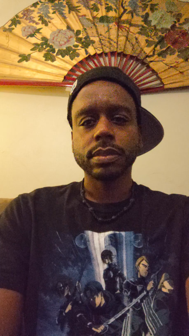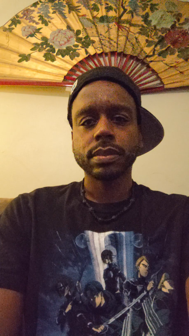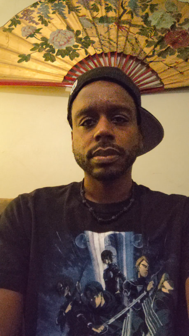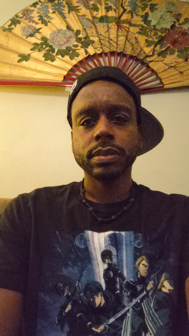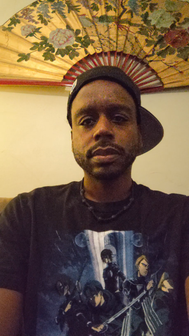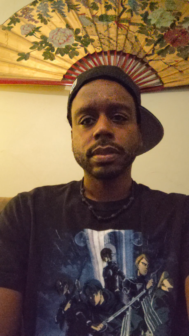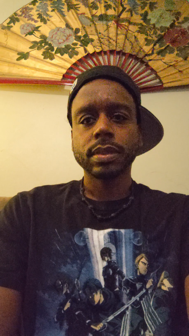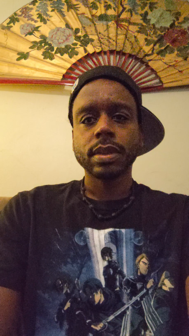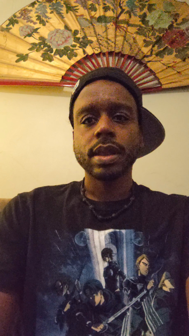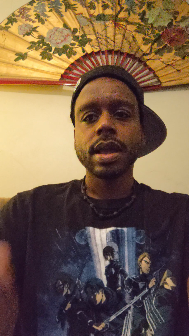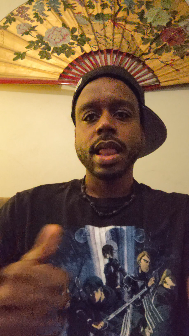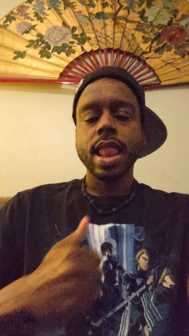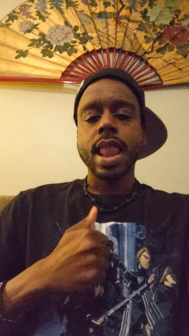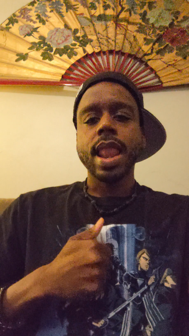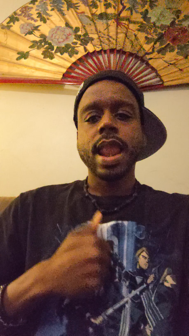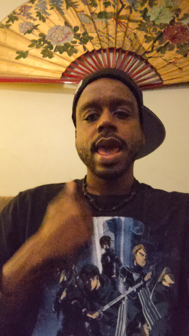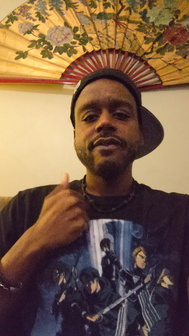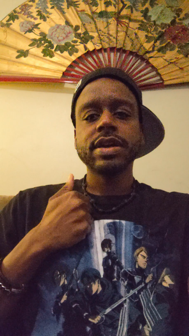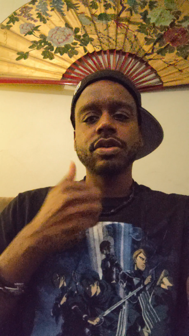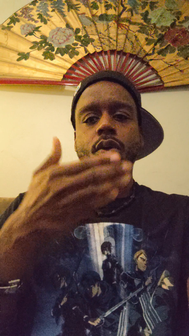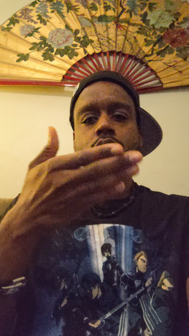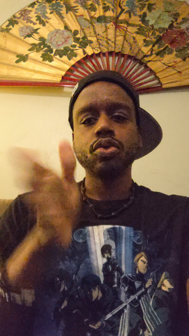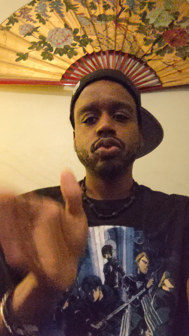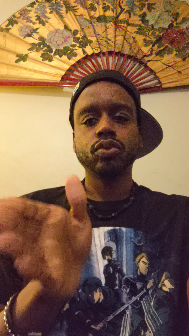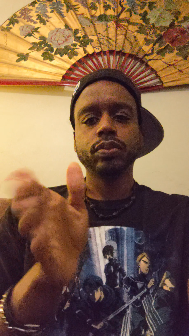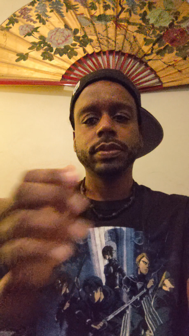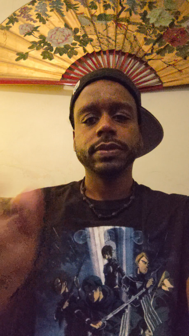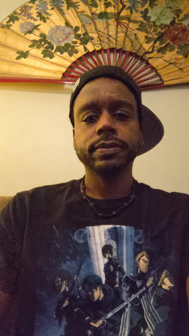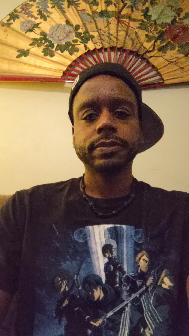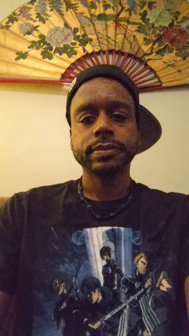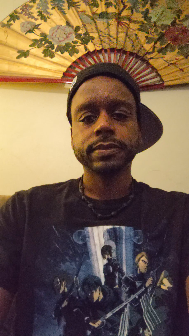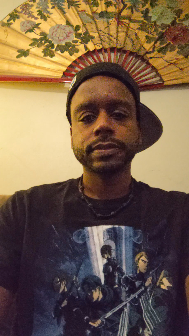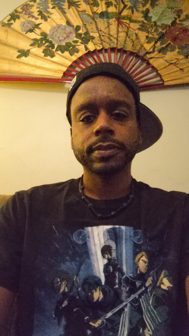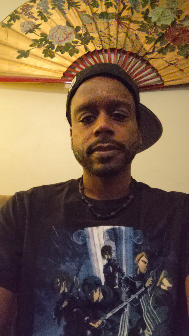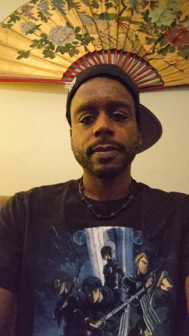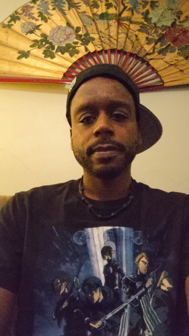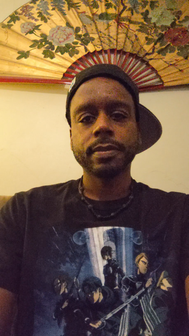living room